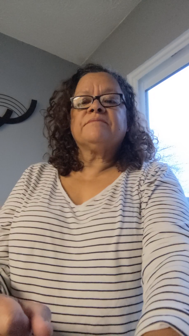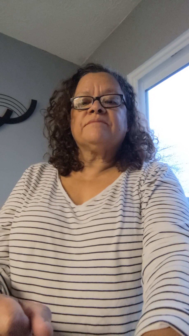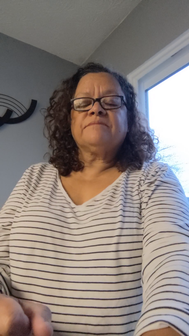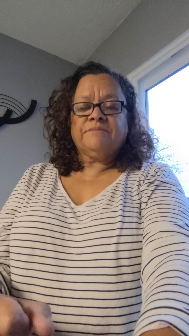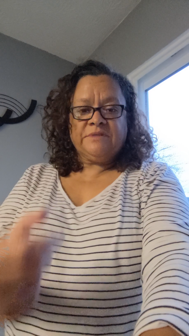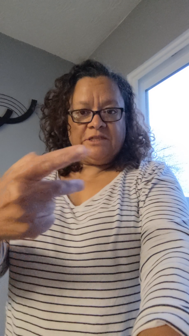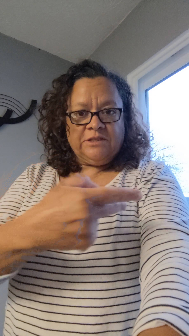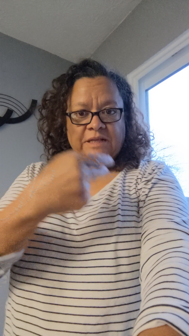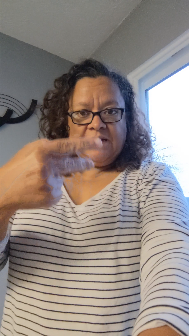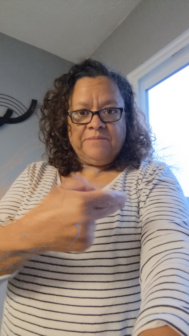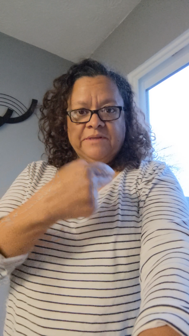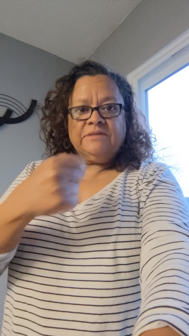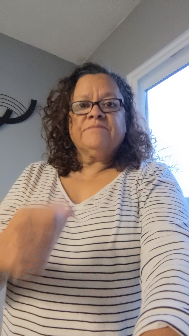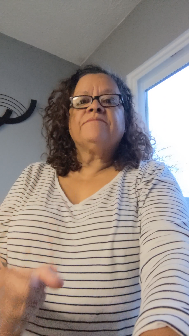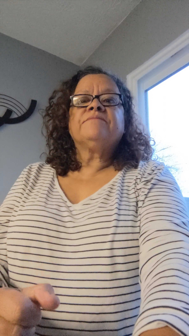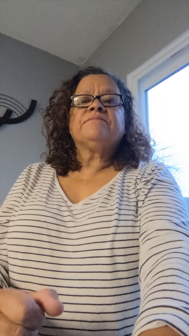sheep